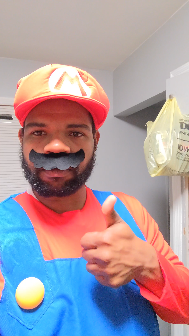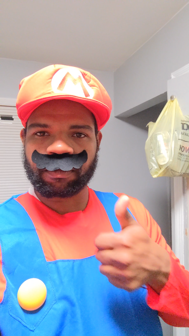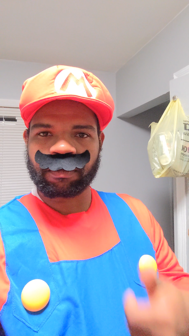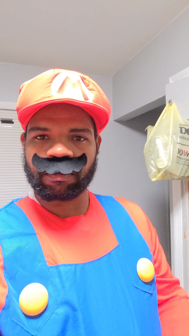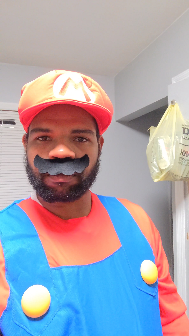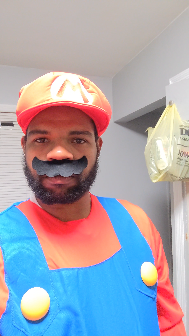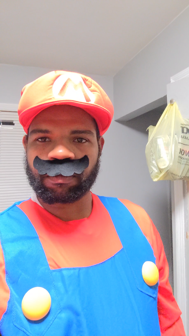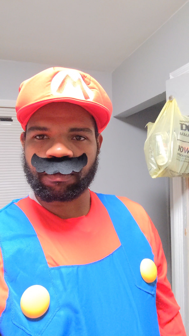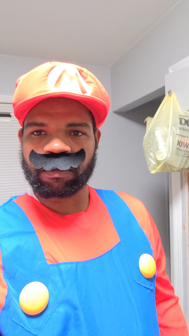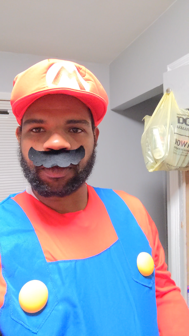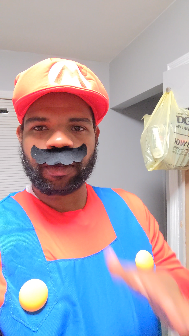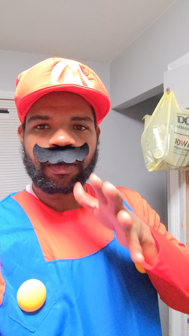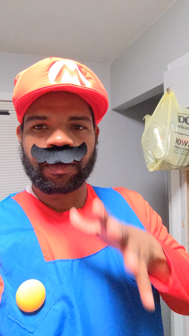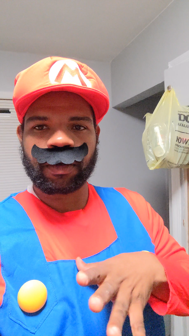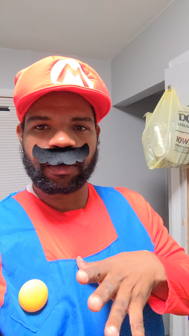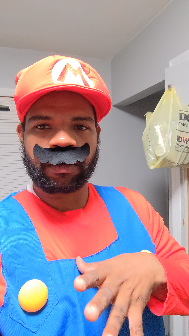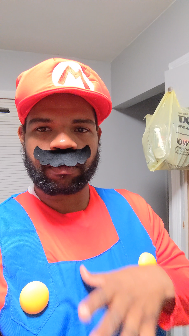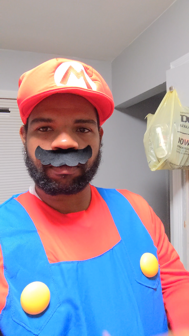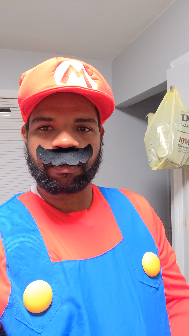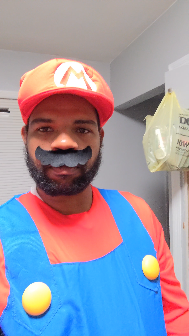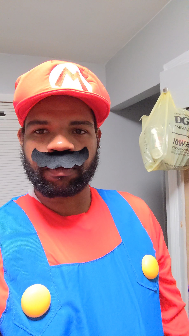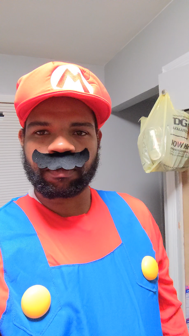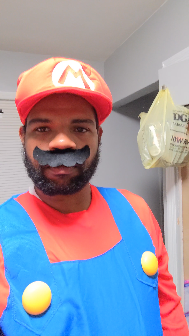lady